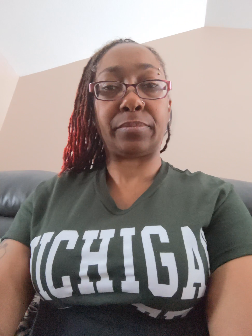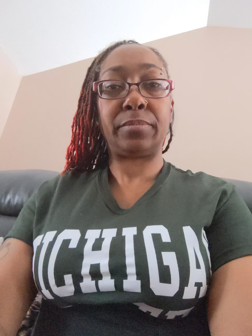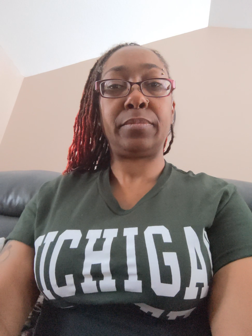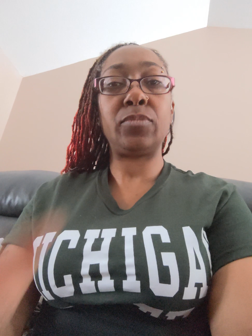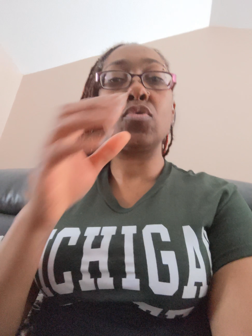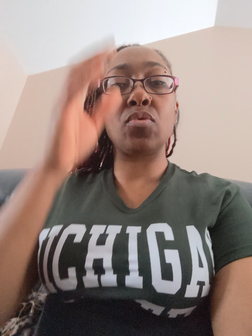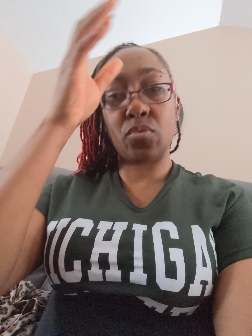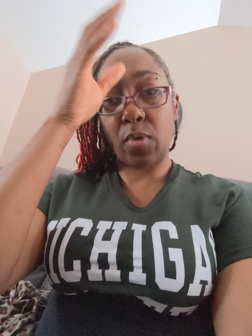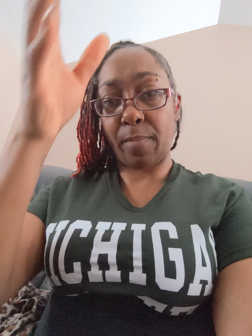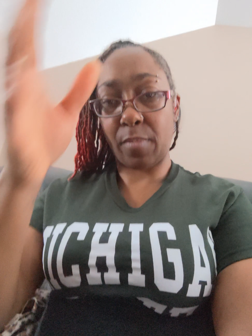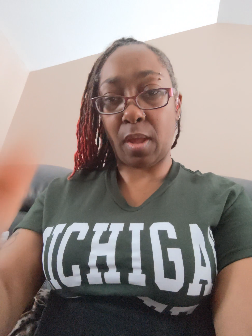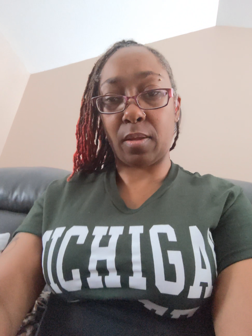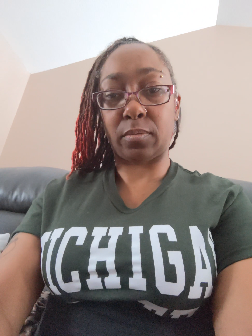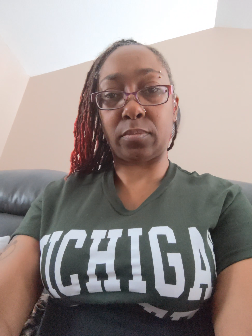grandpa